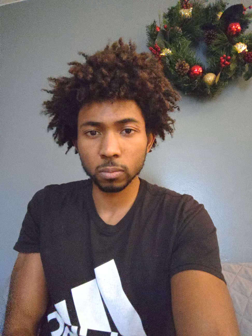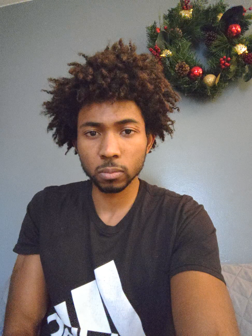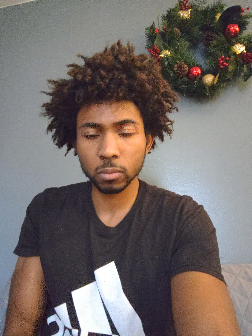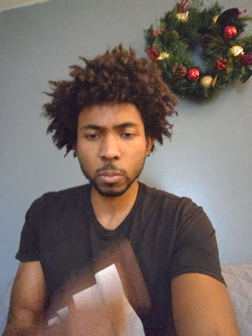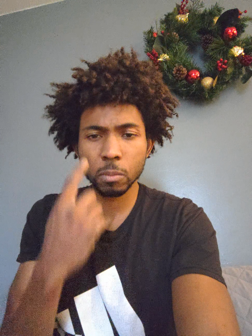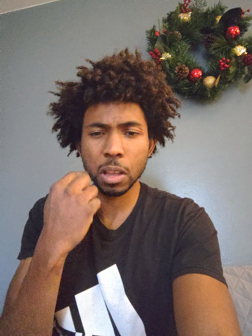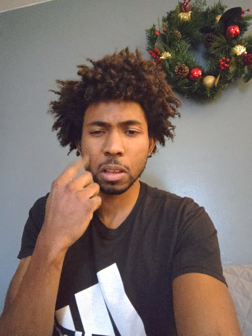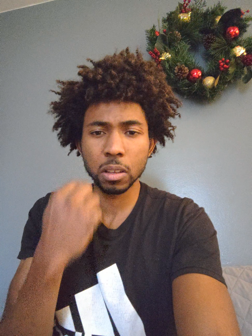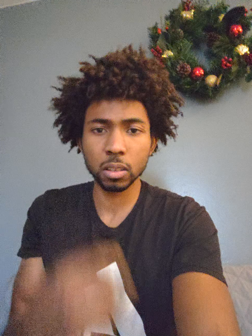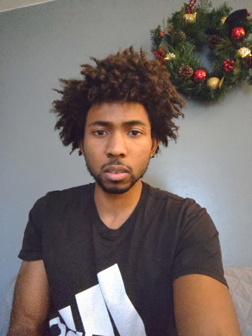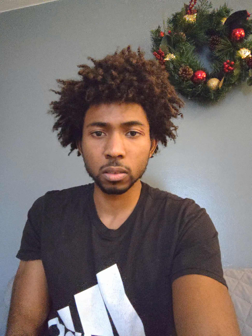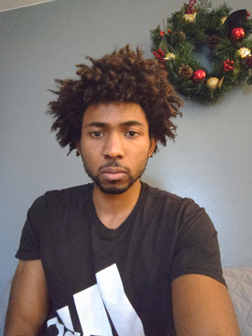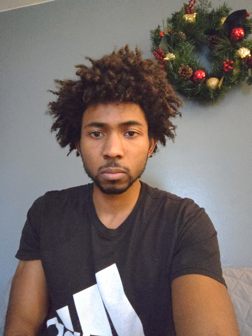cry